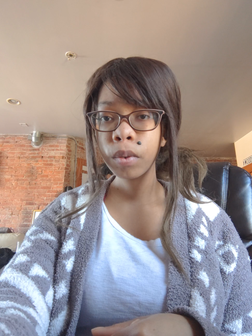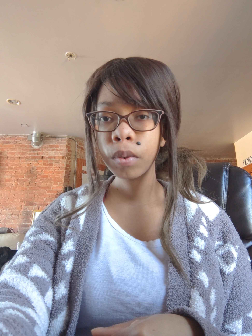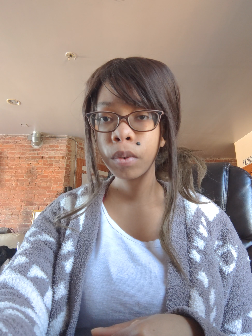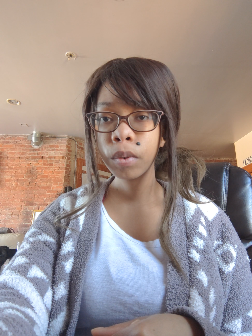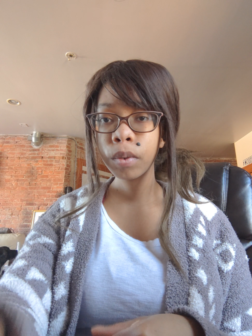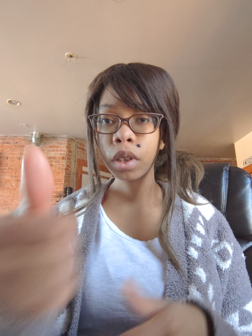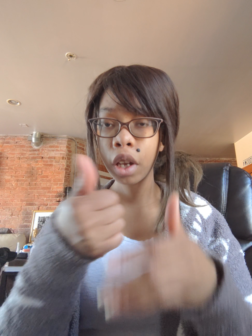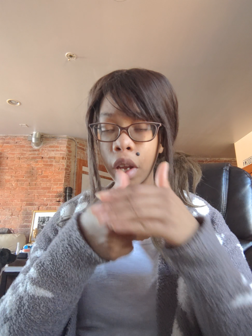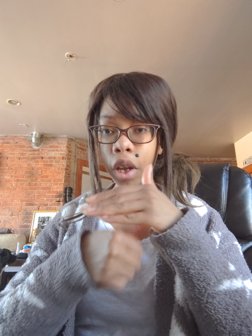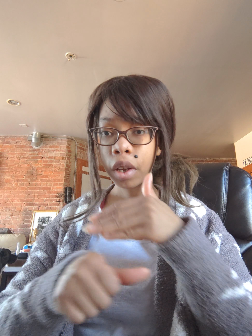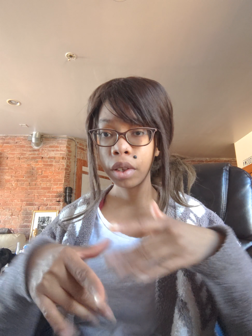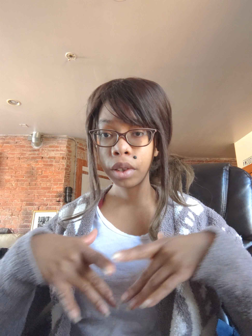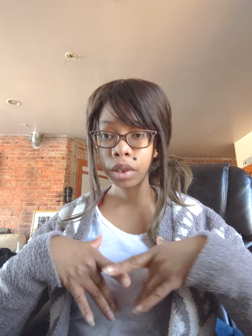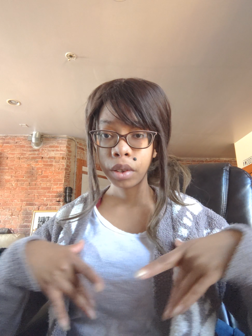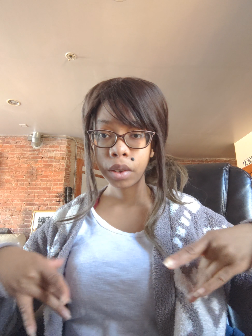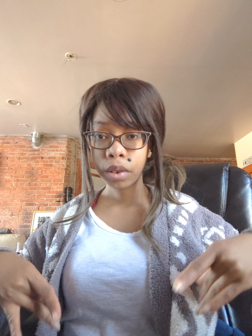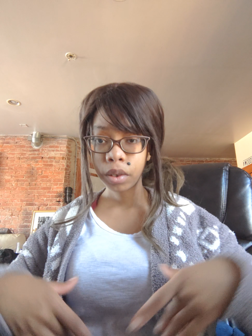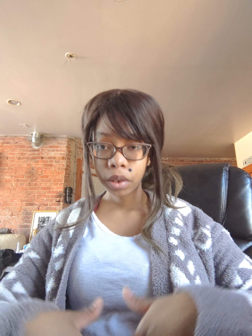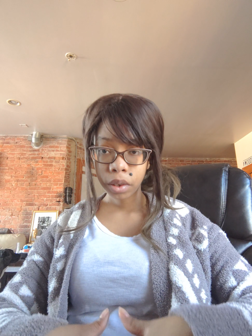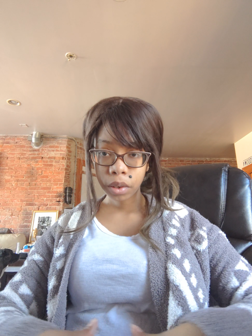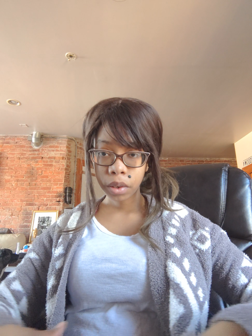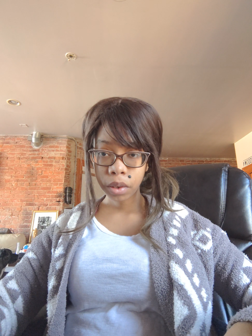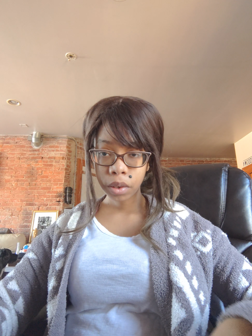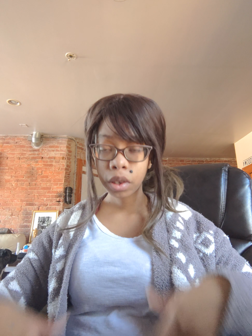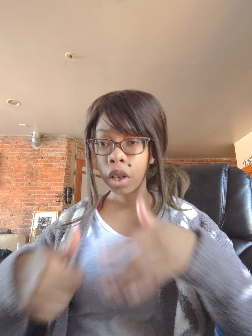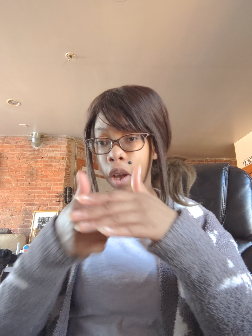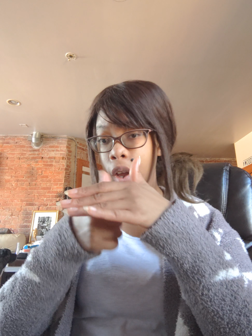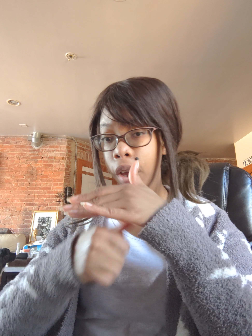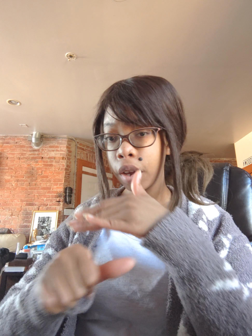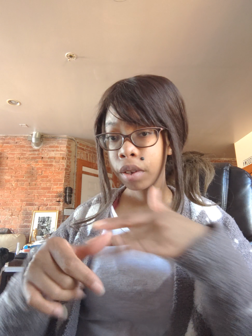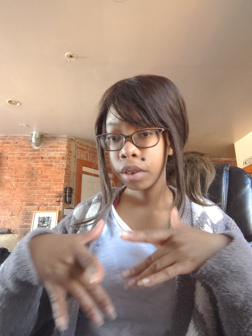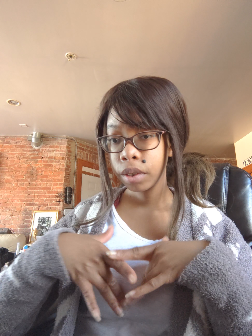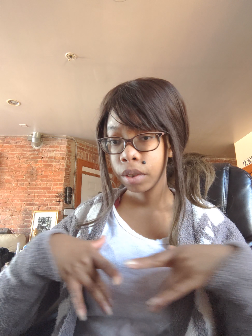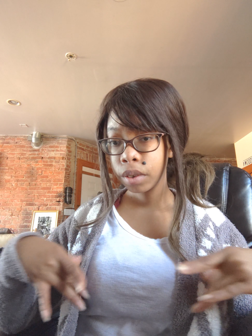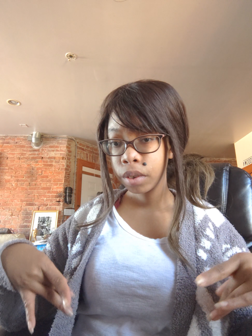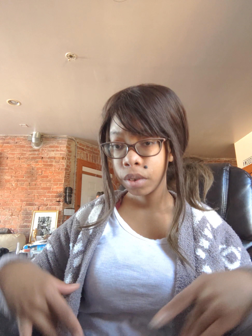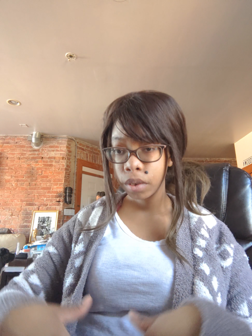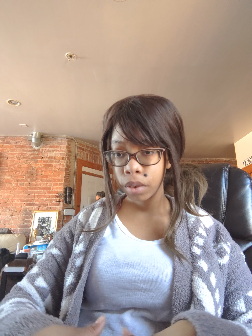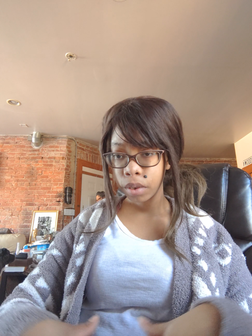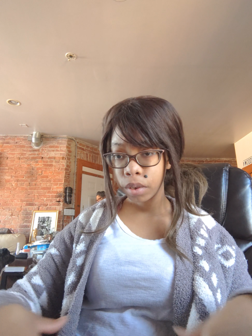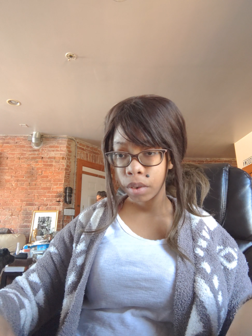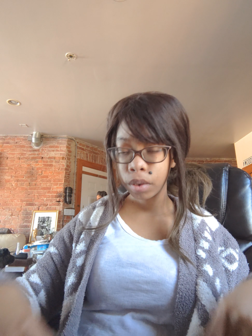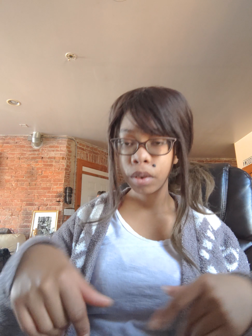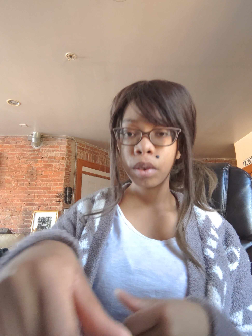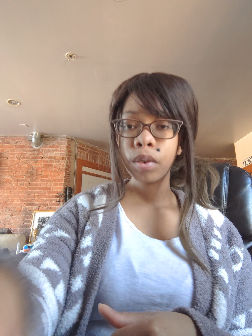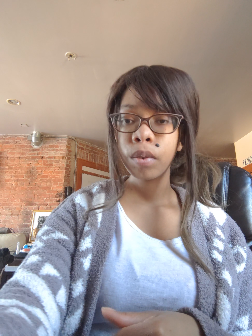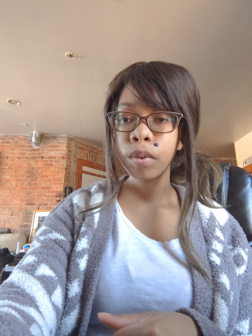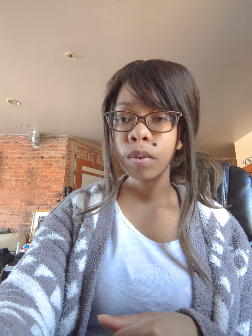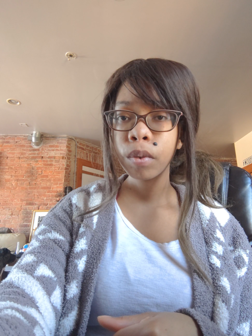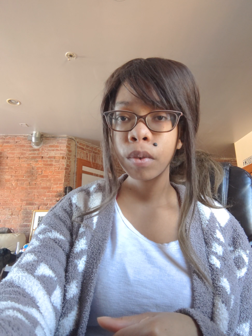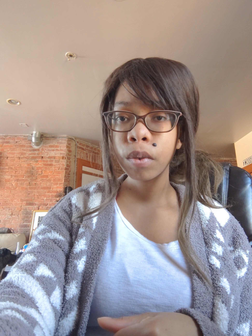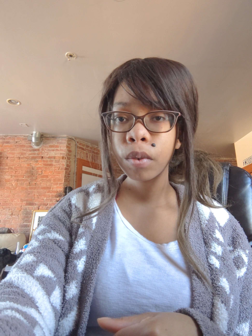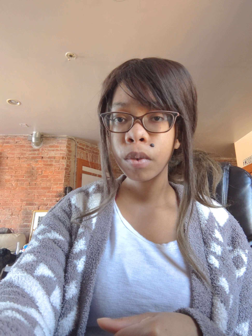underwear